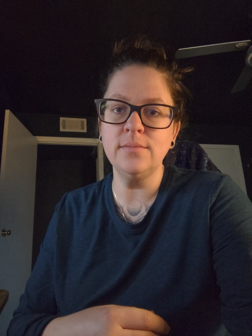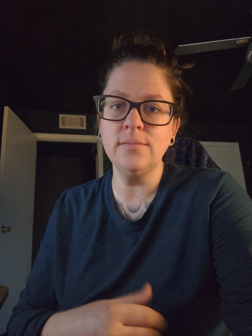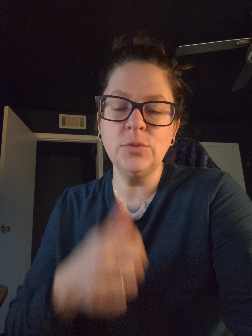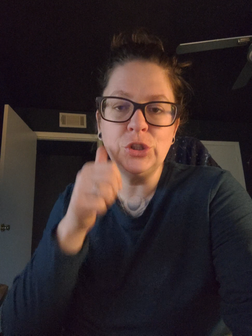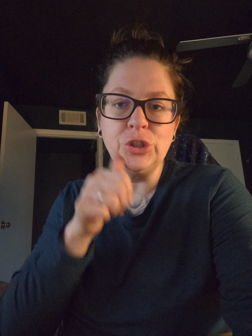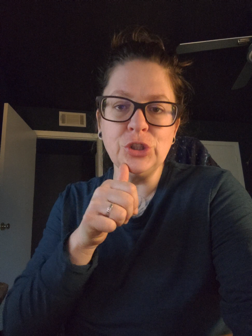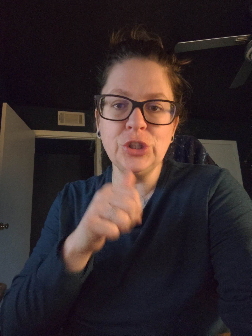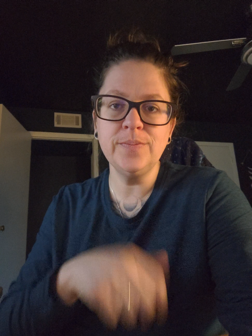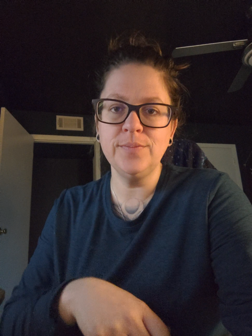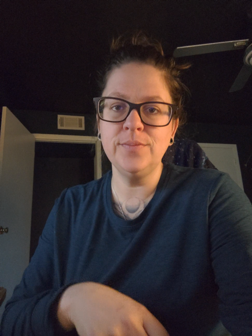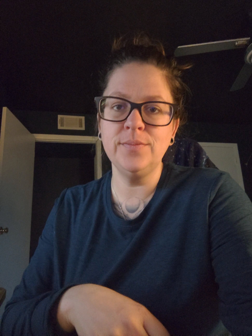girl